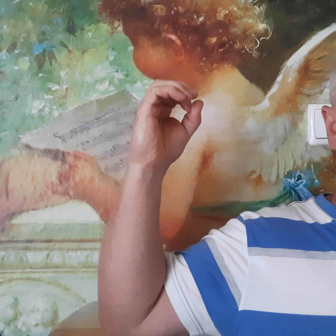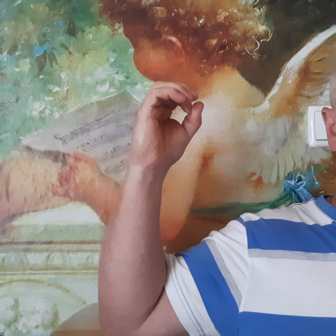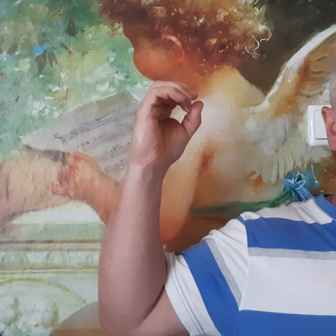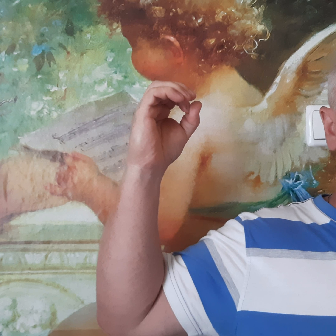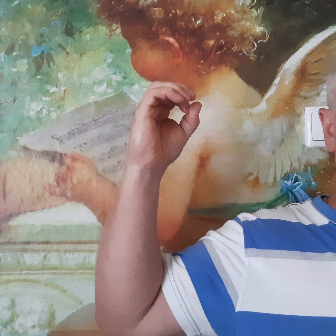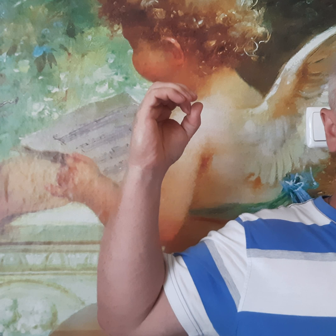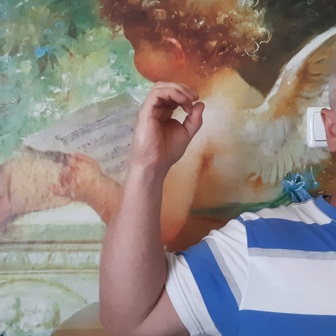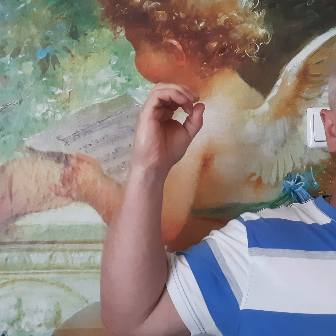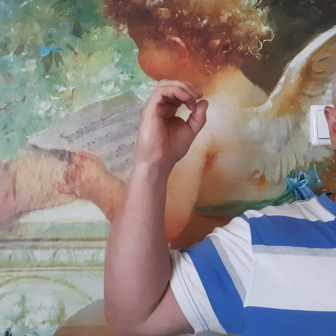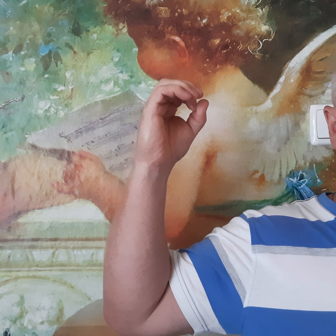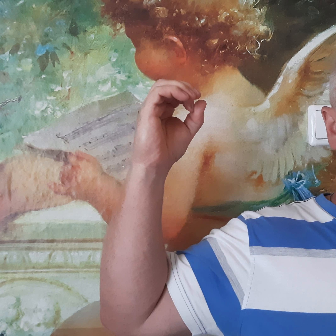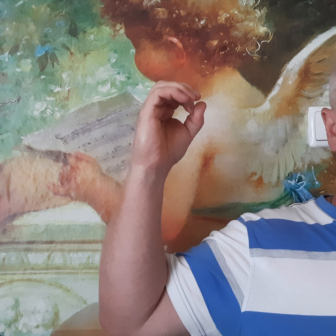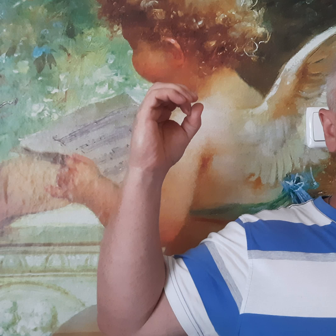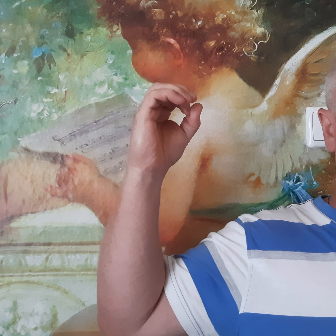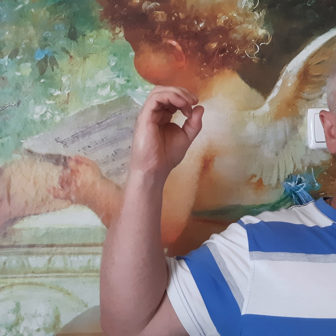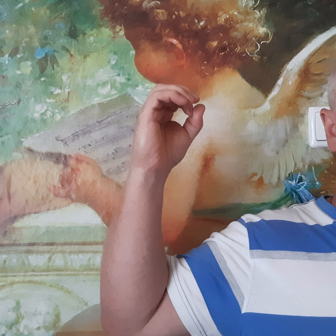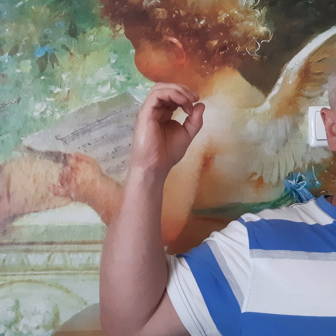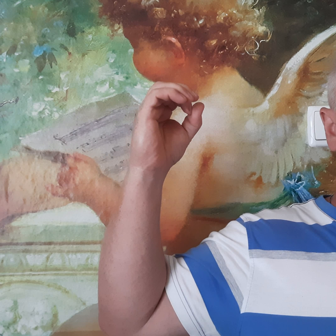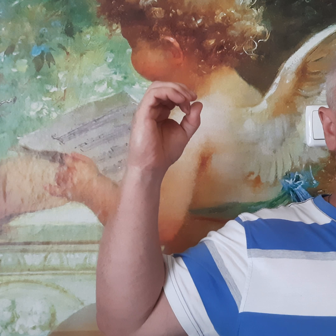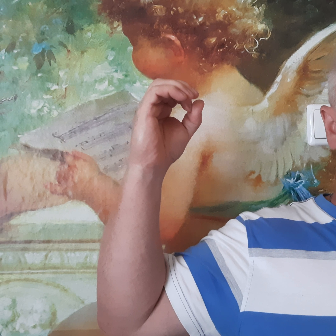Е